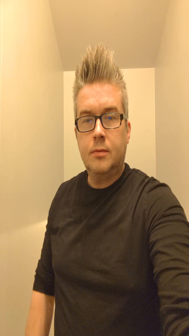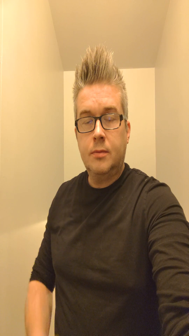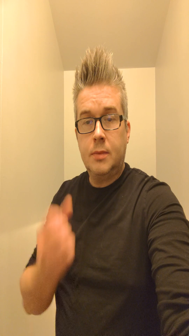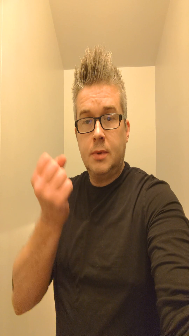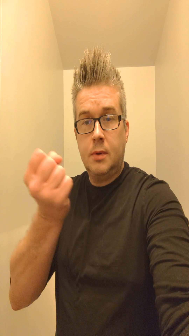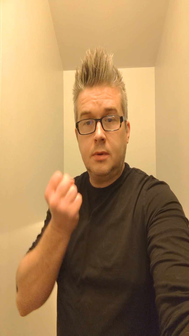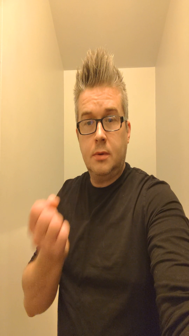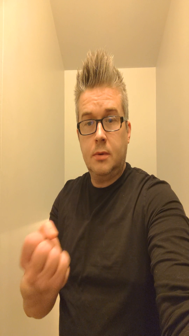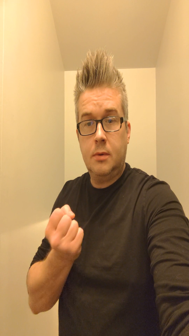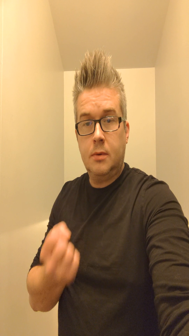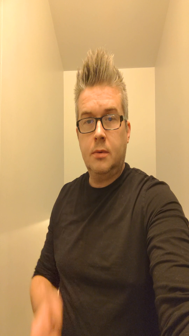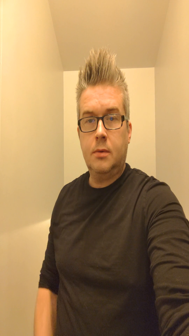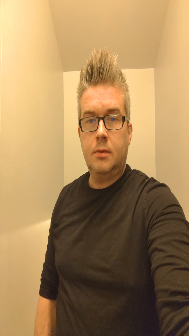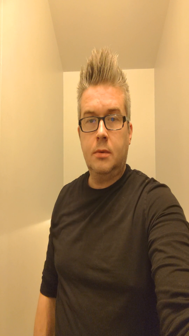drawer